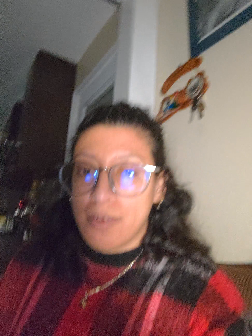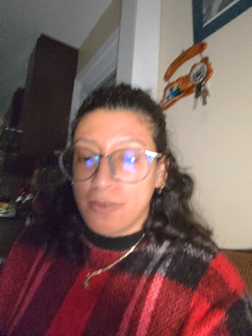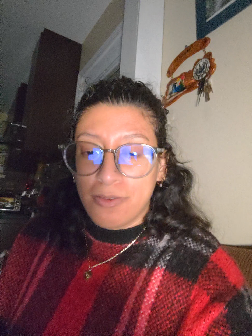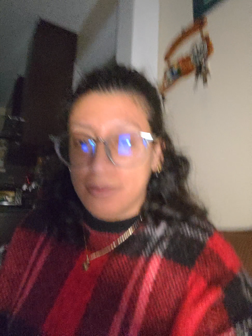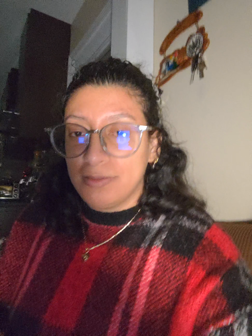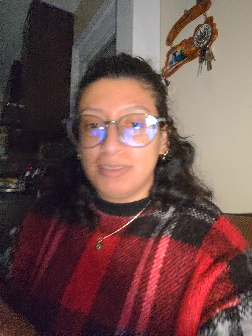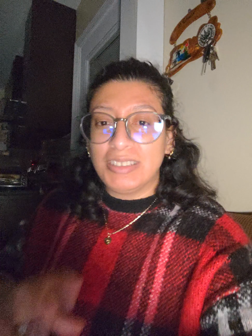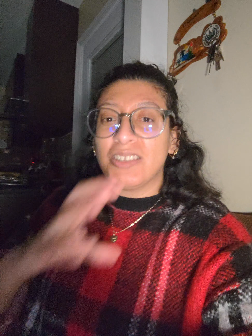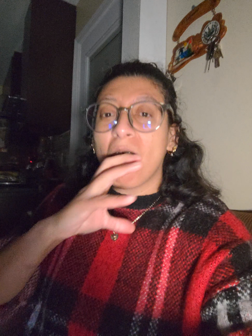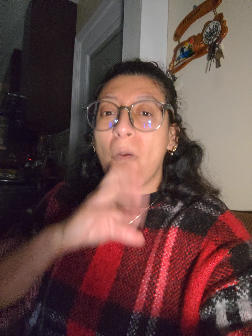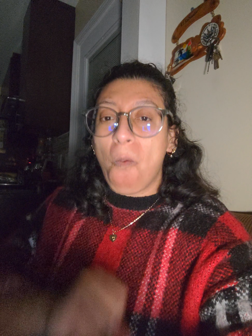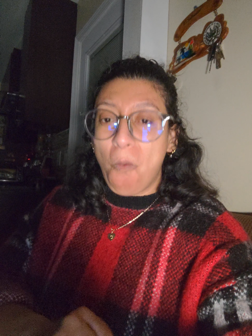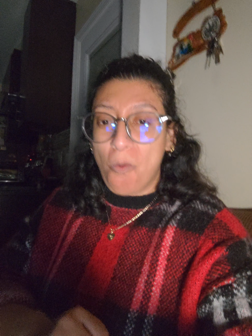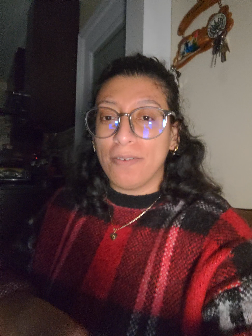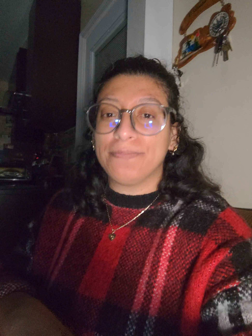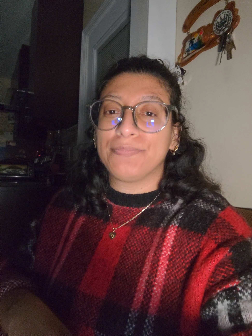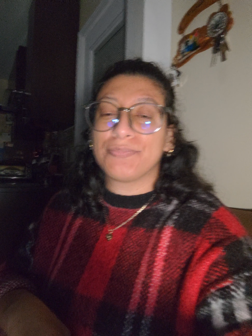old